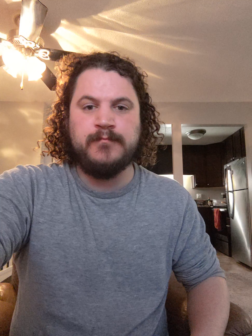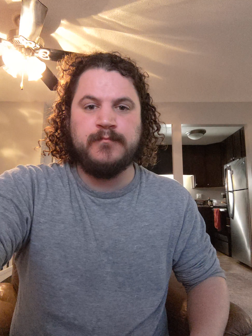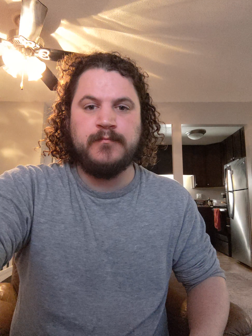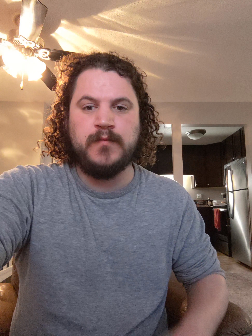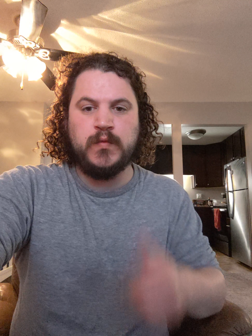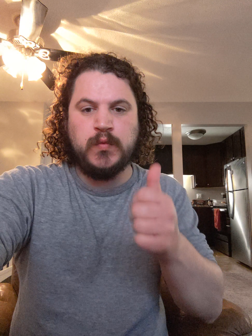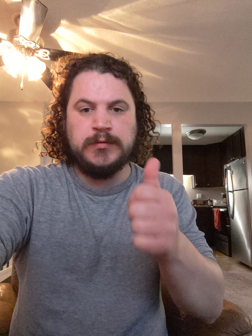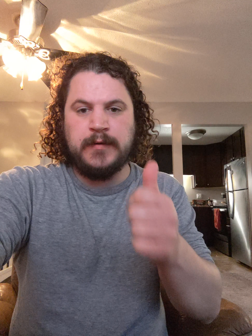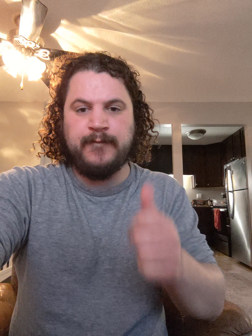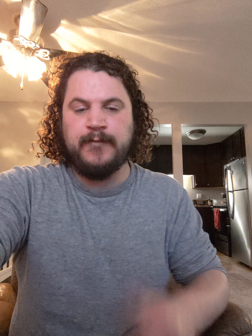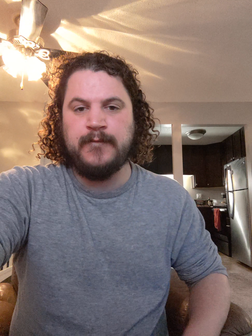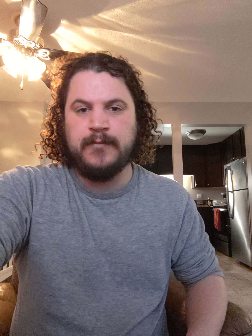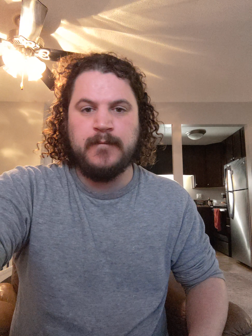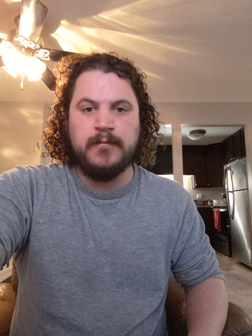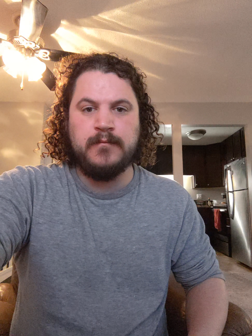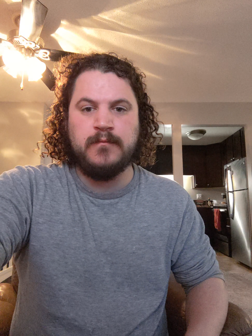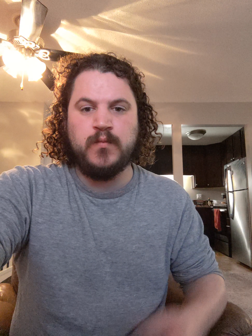yourself